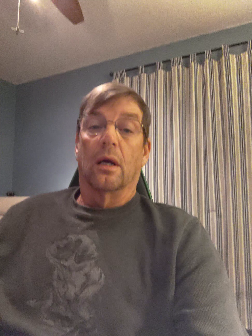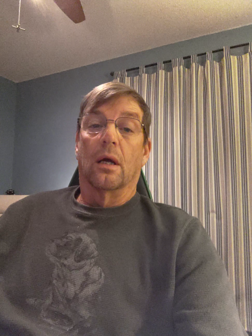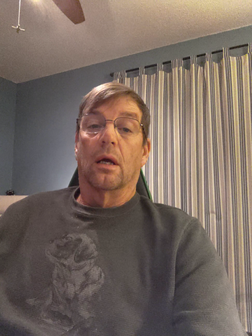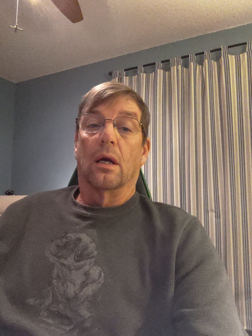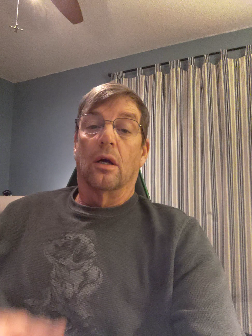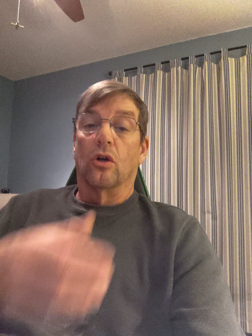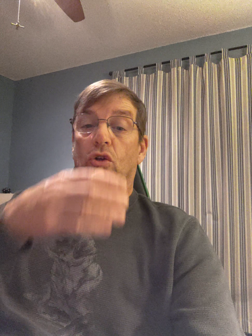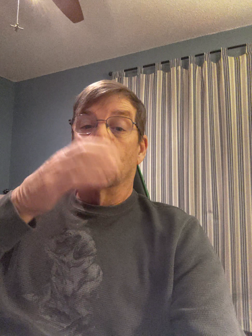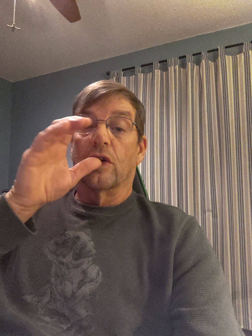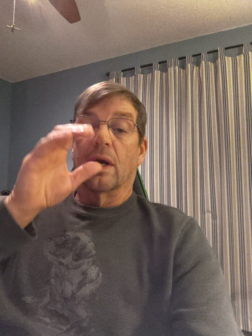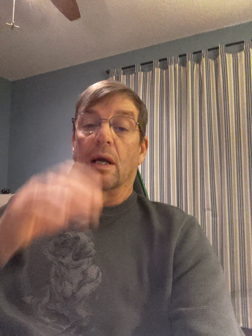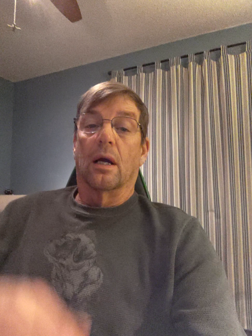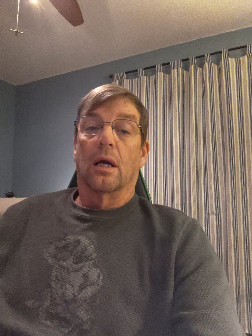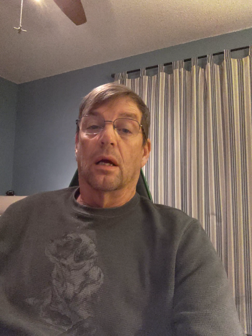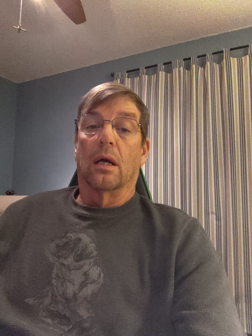drink